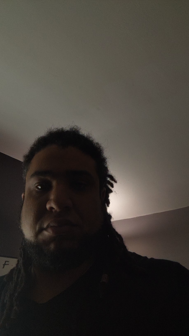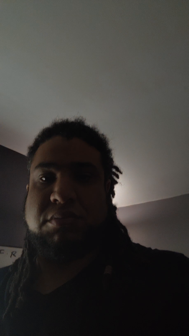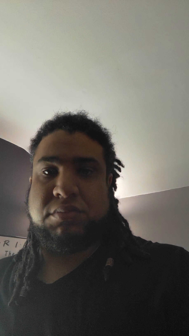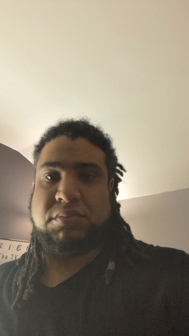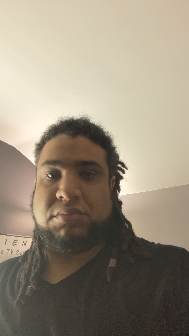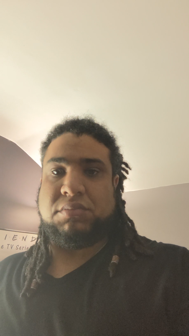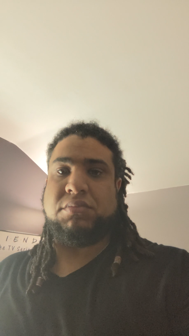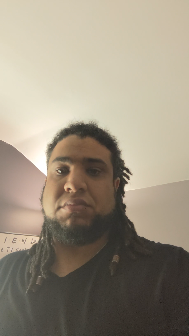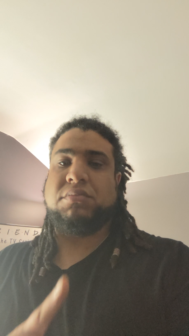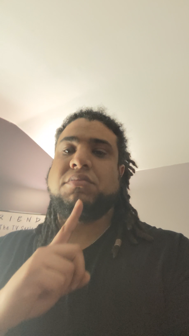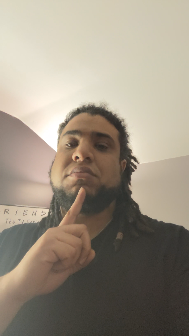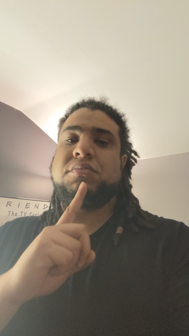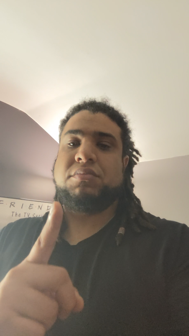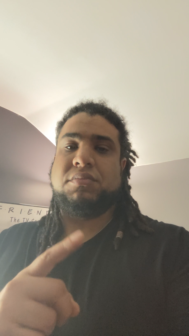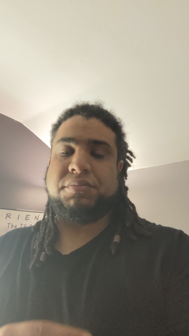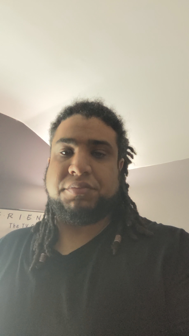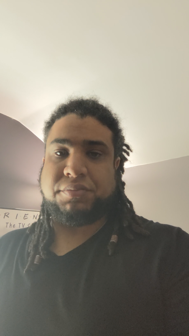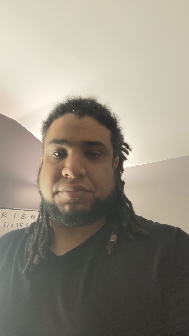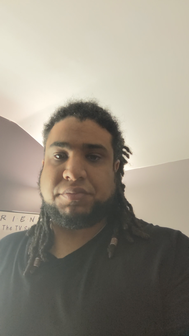is